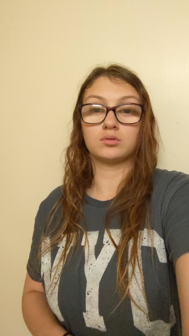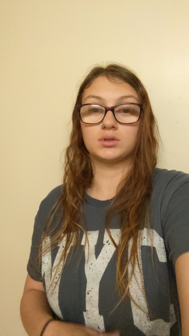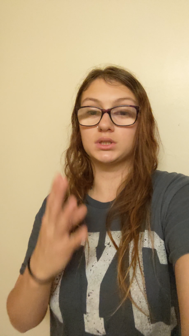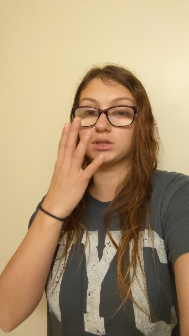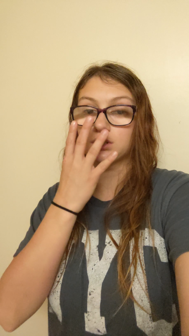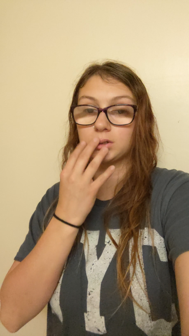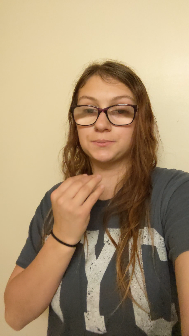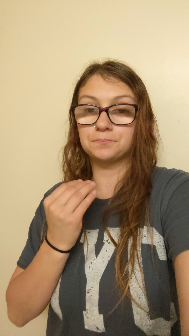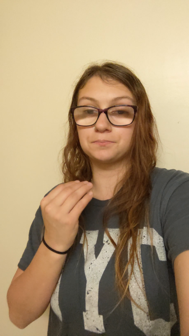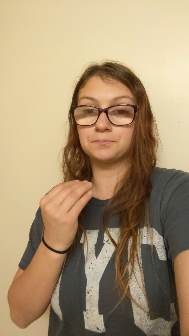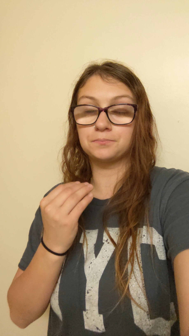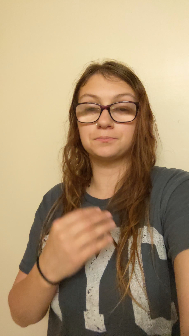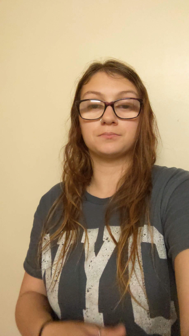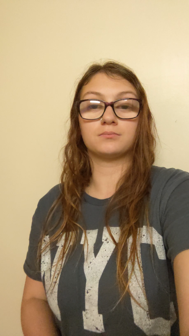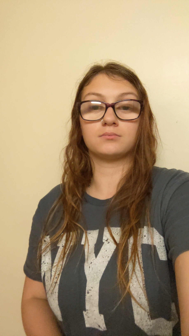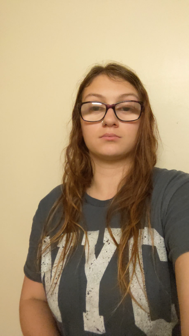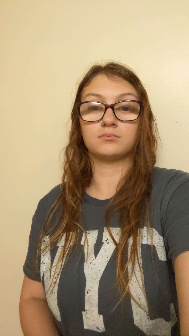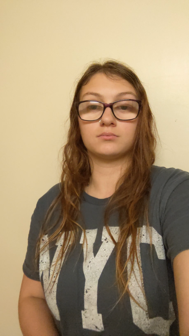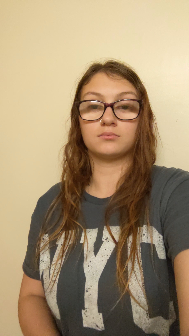asleep